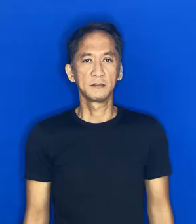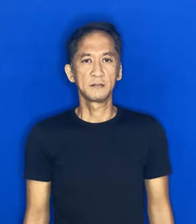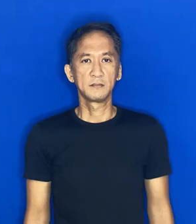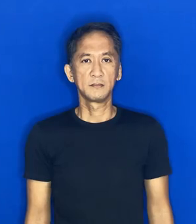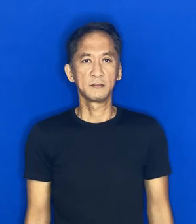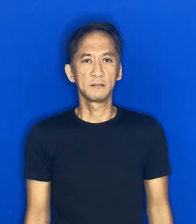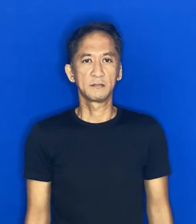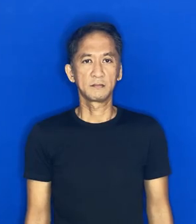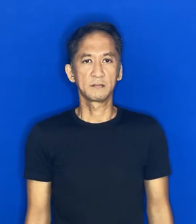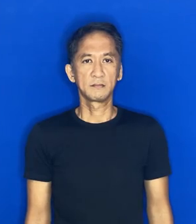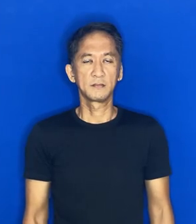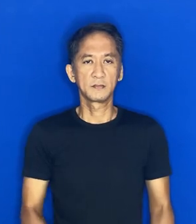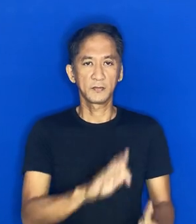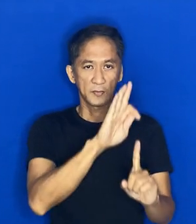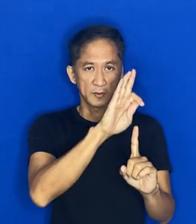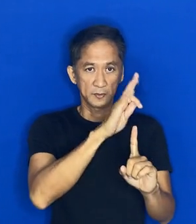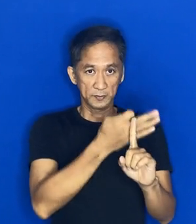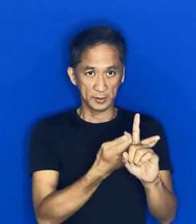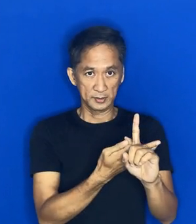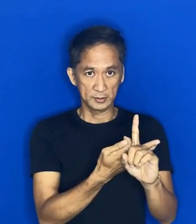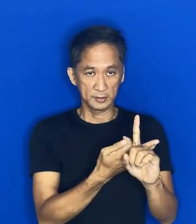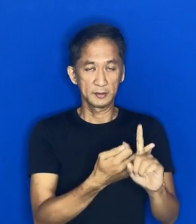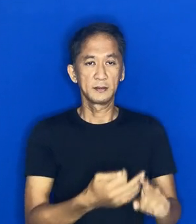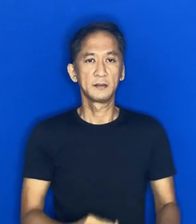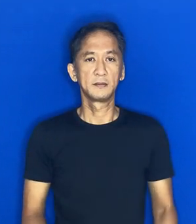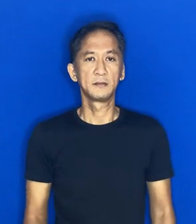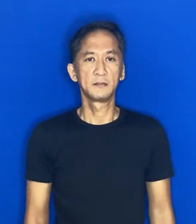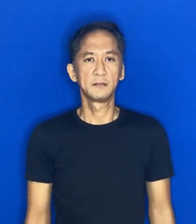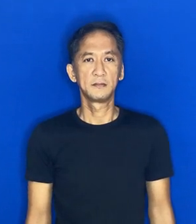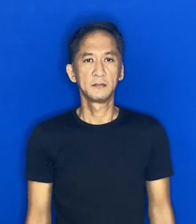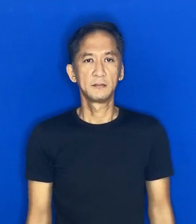february